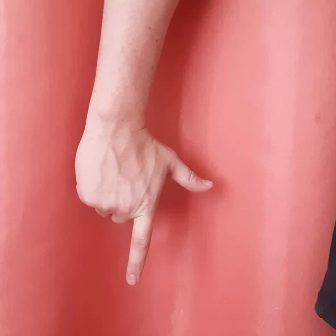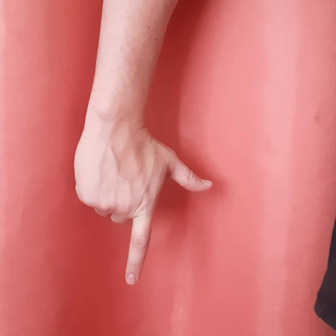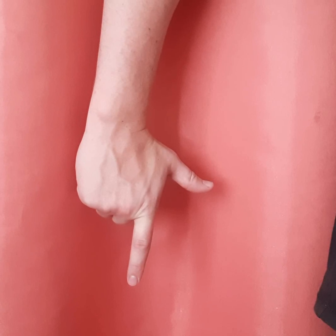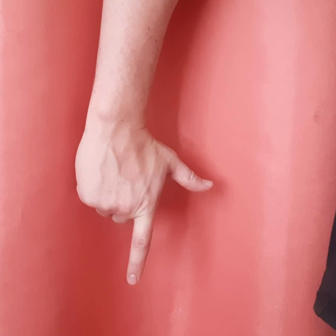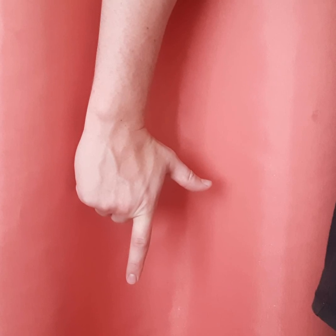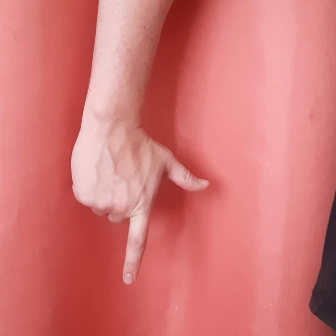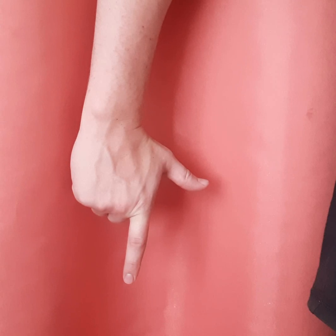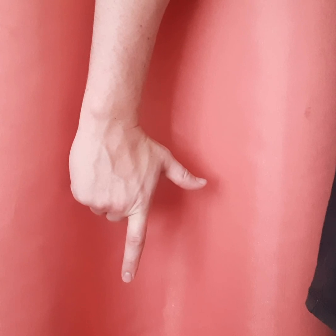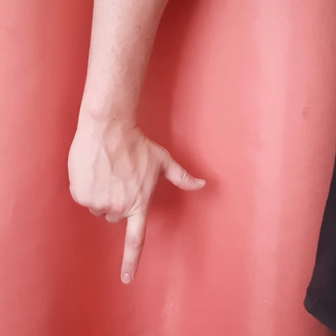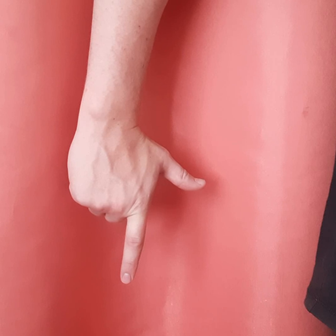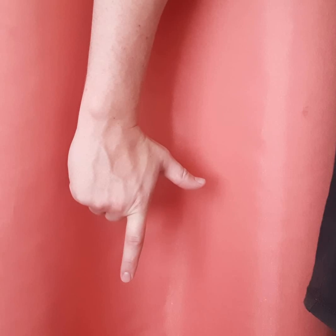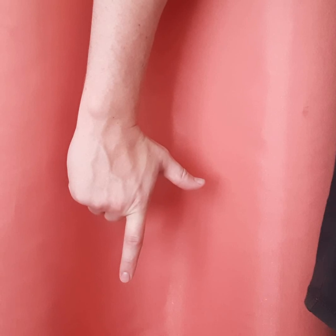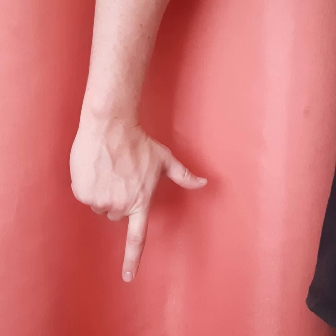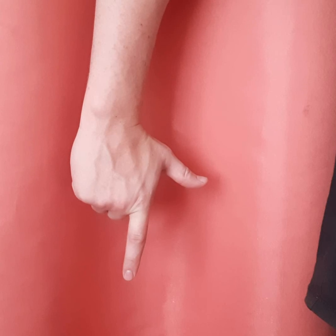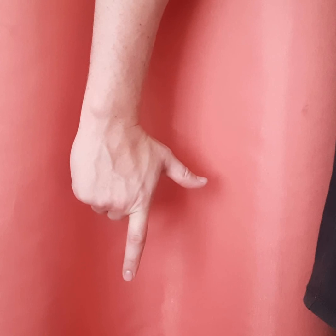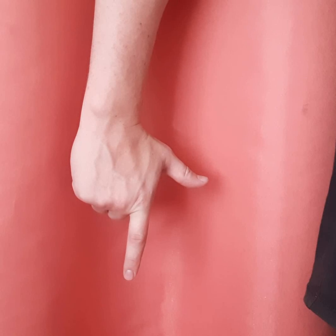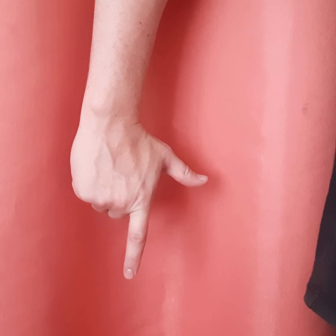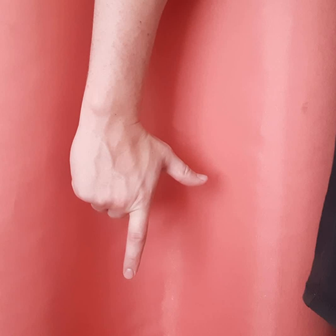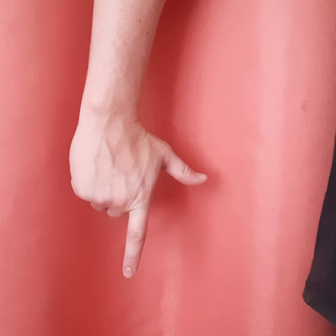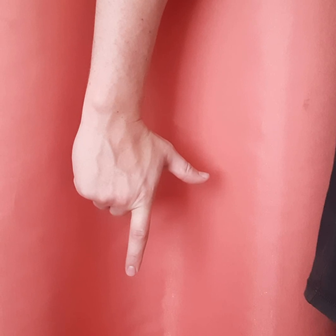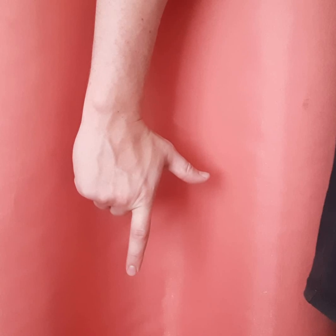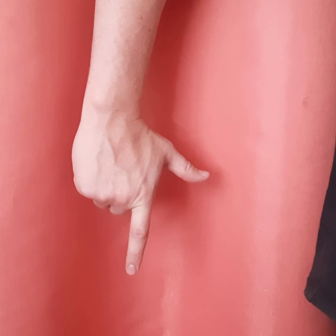Г